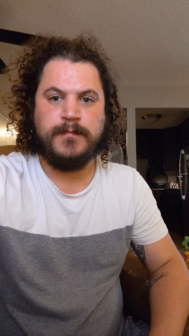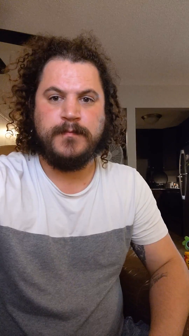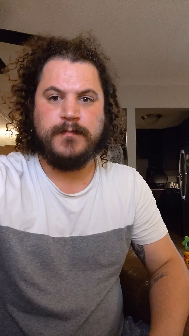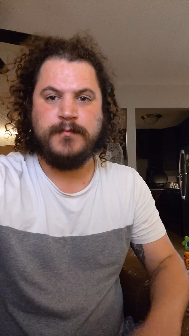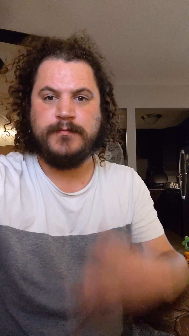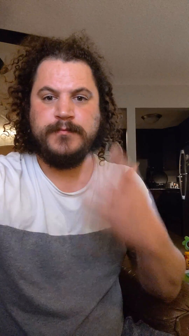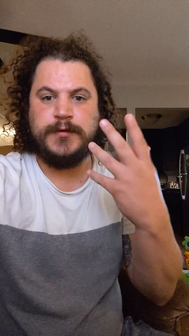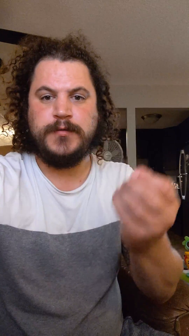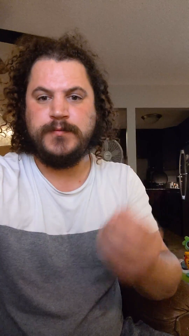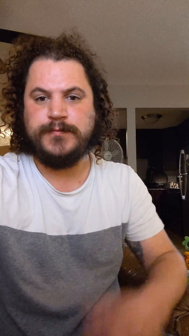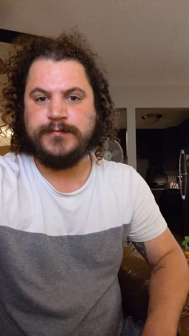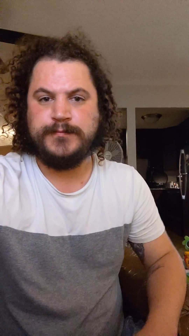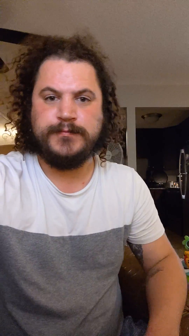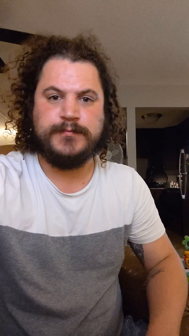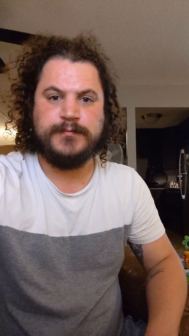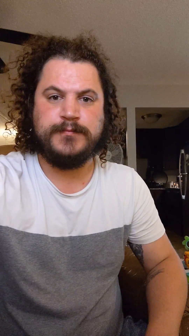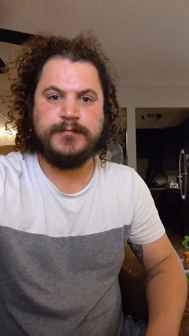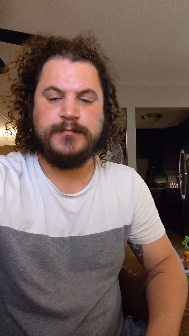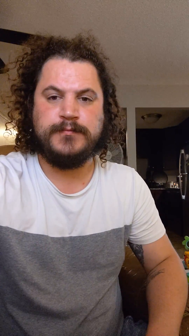got to